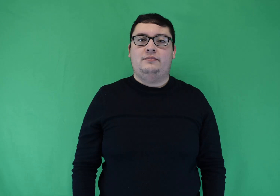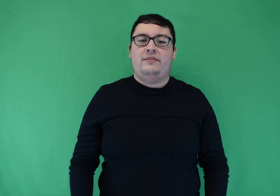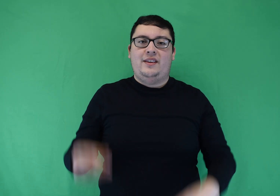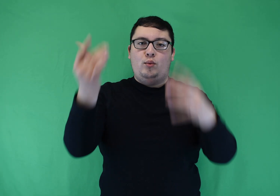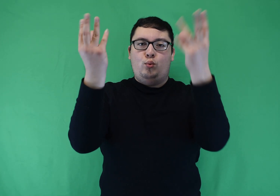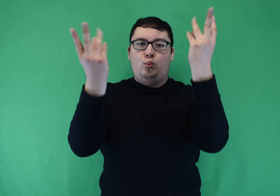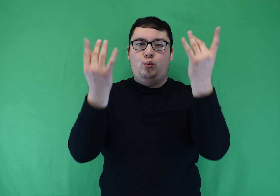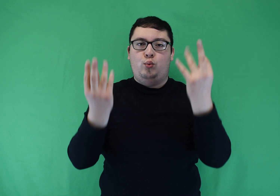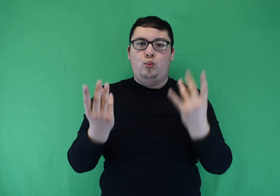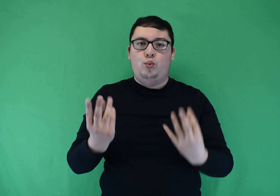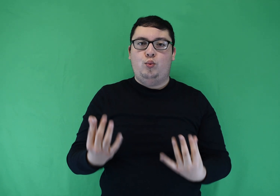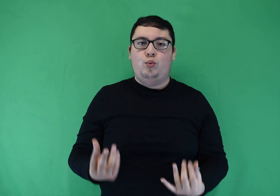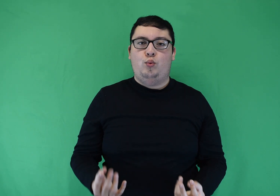fuego